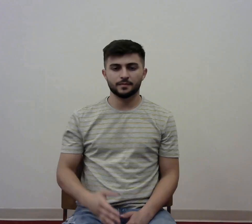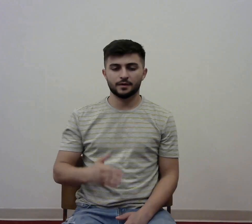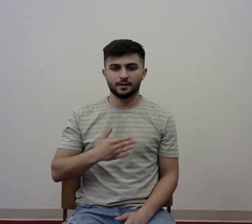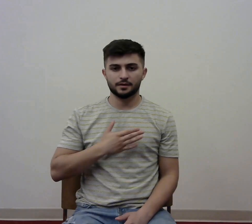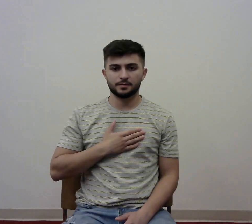mən